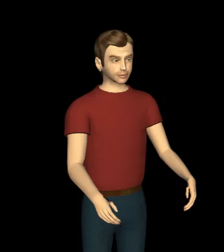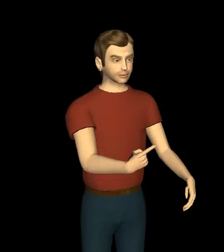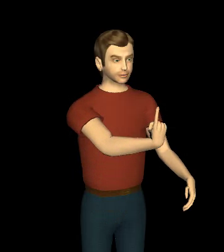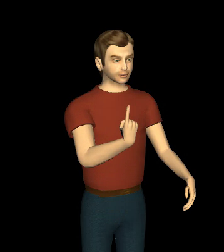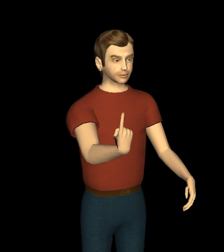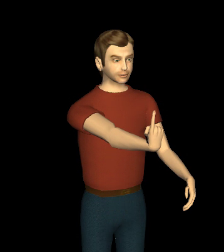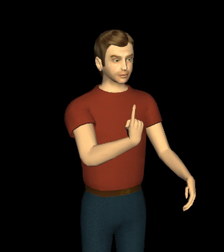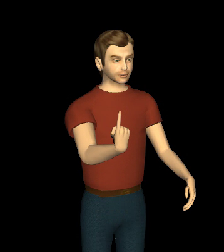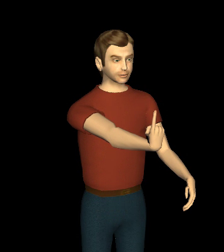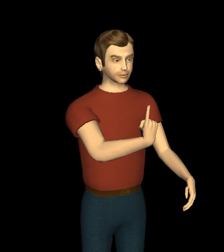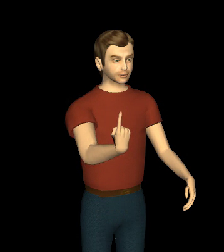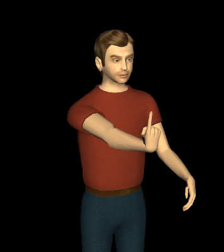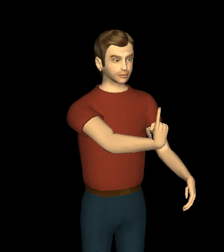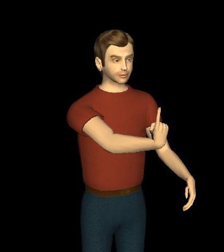يدير